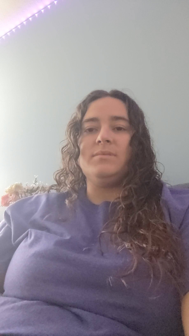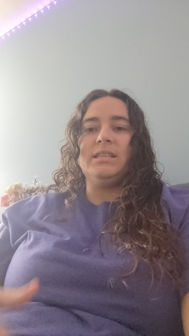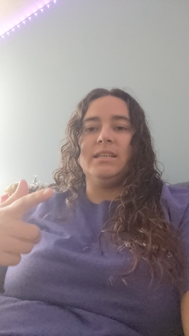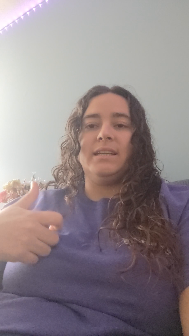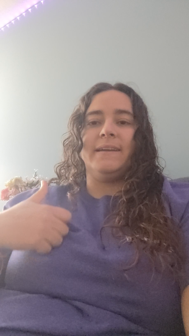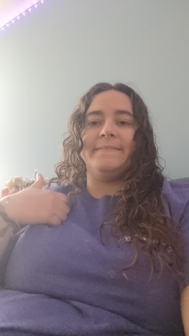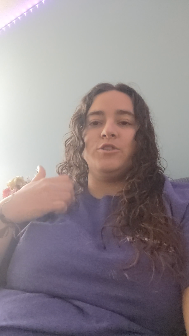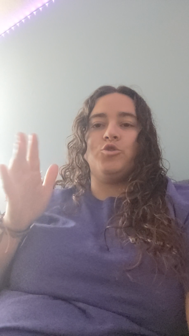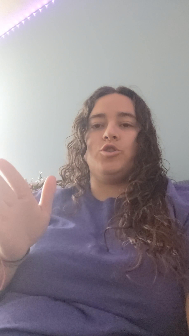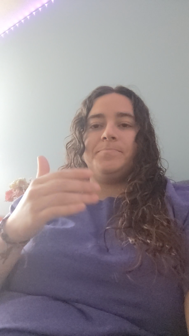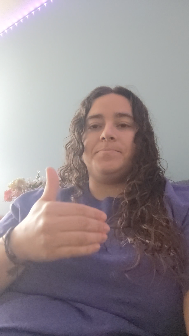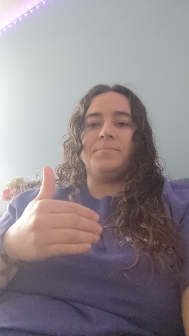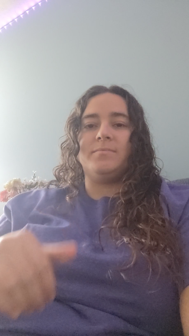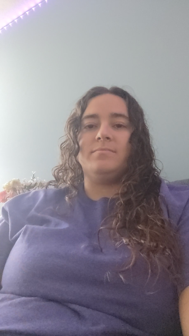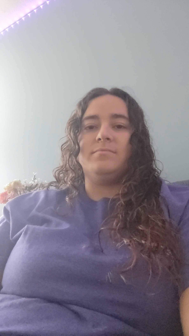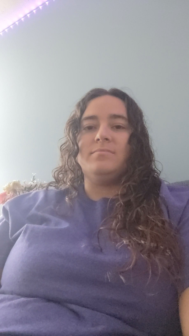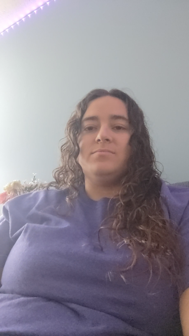living room